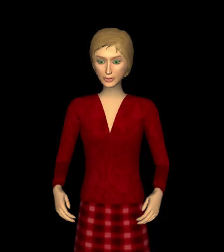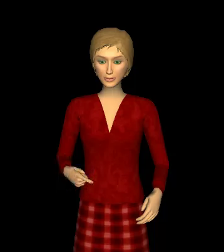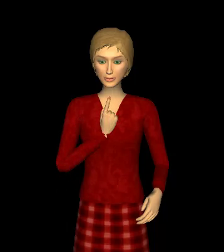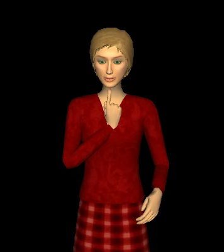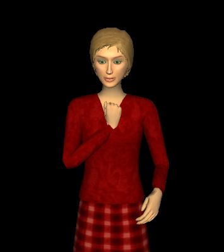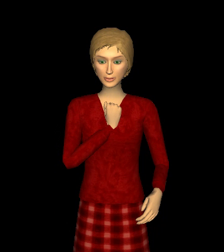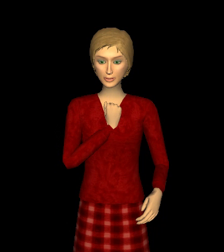يونيو